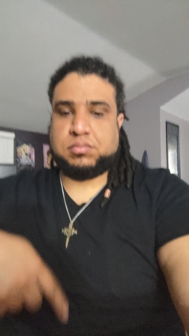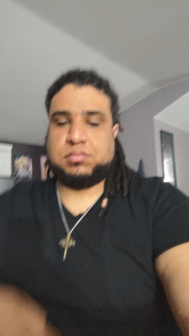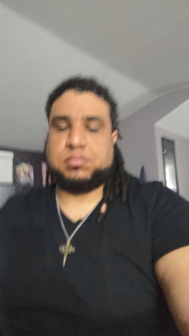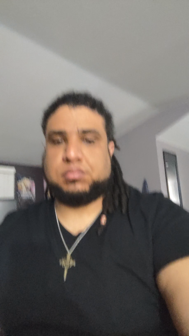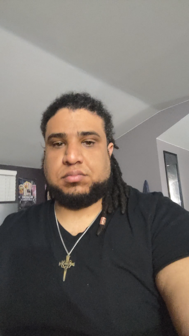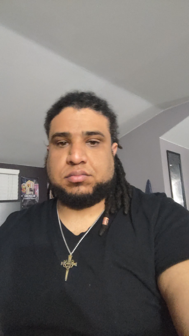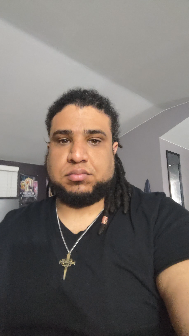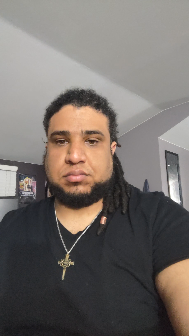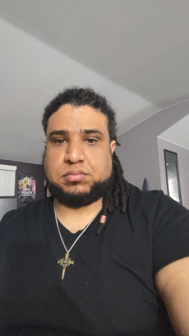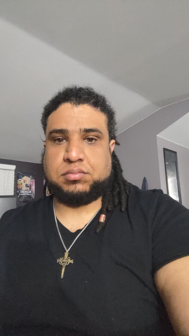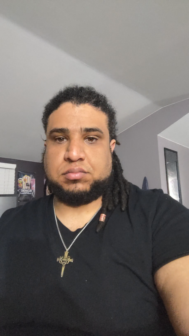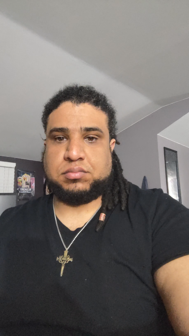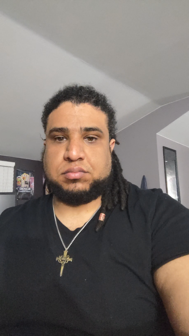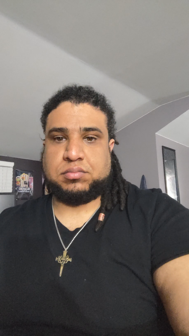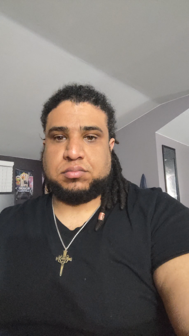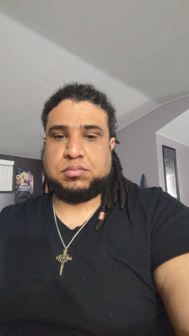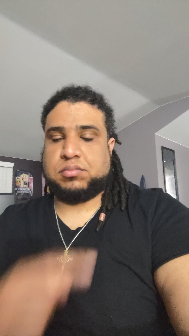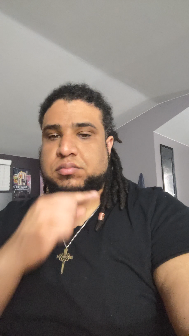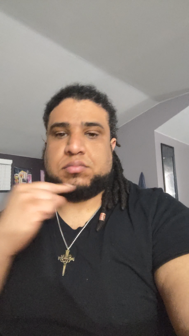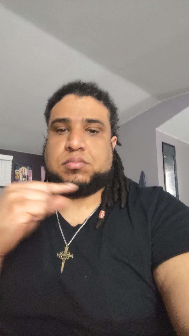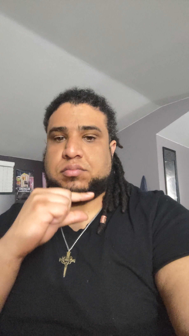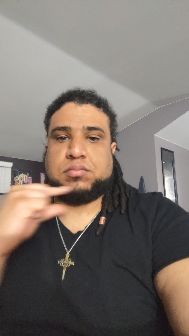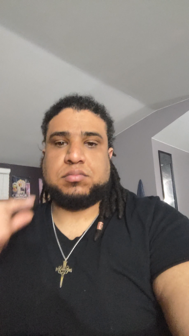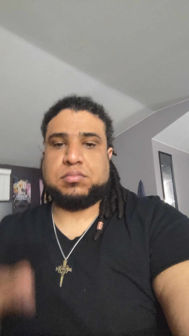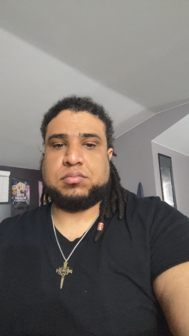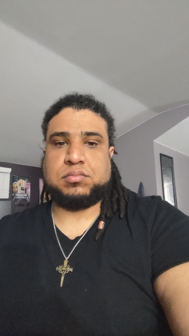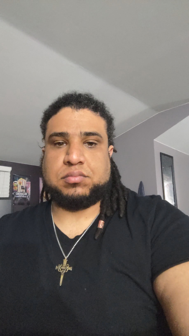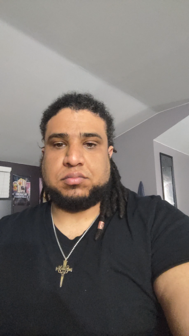glue